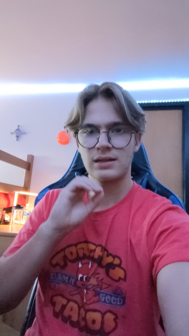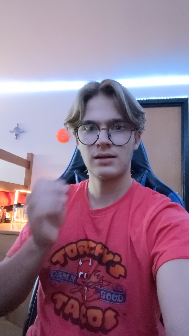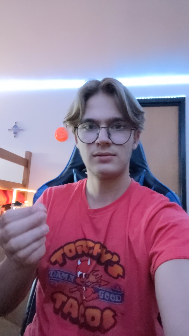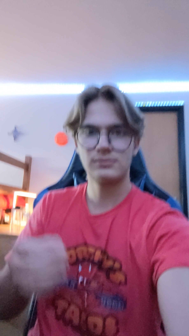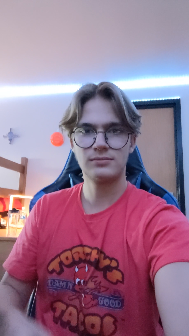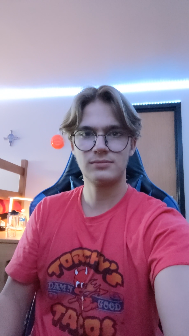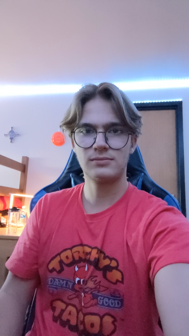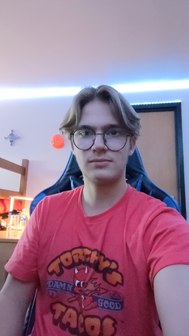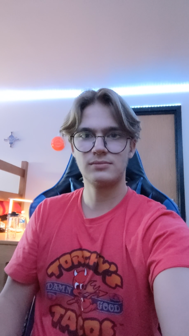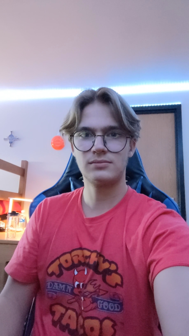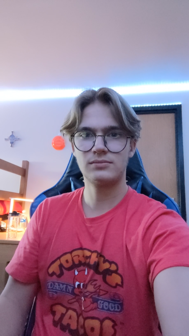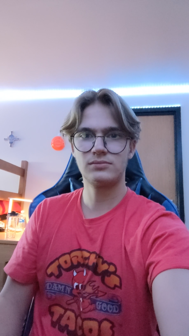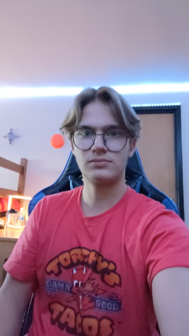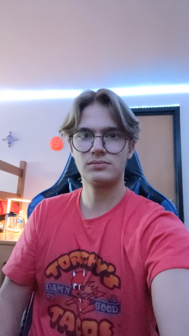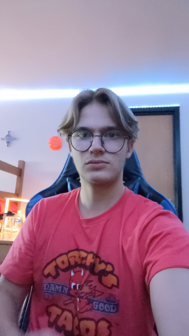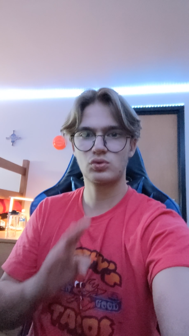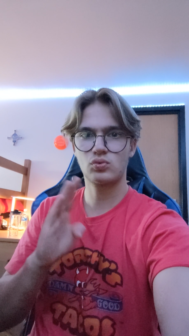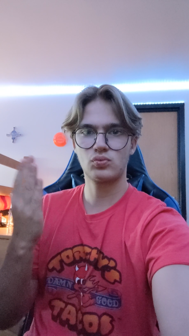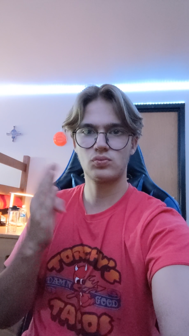door